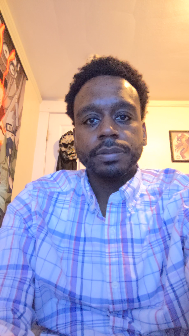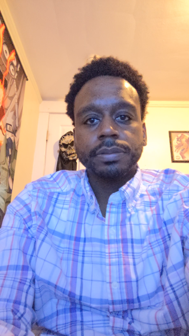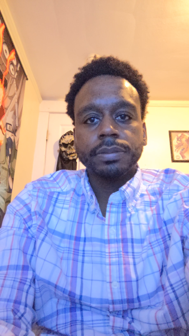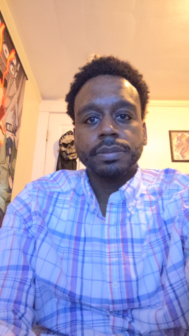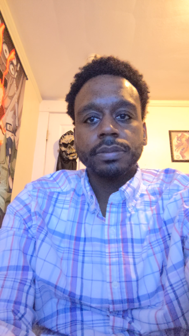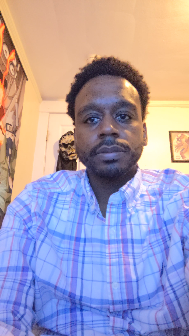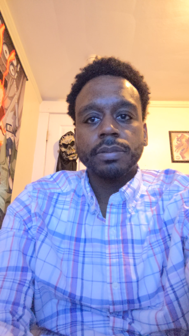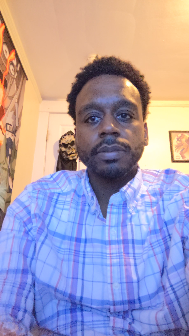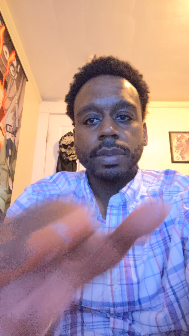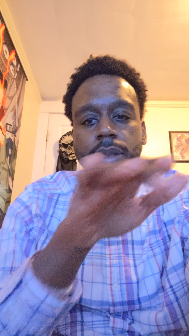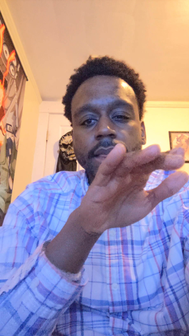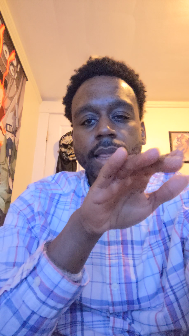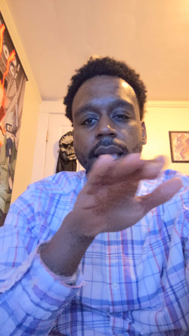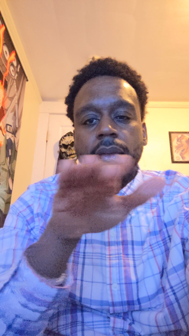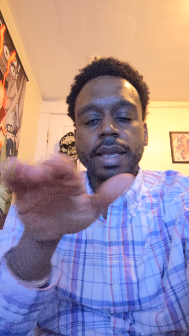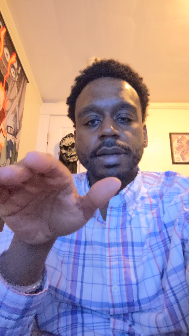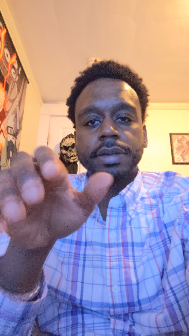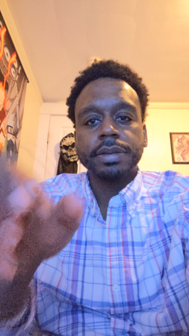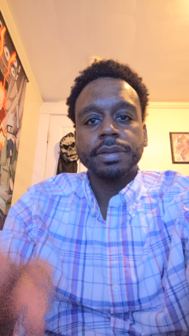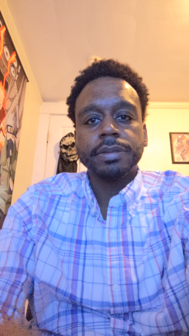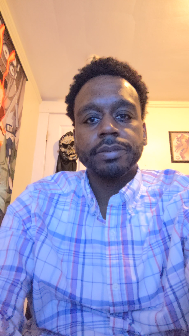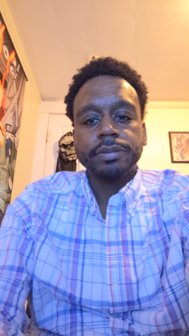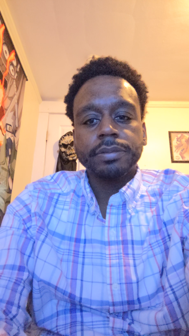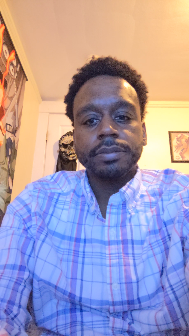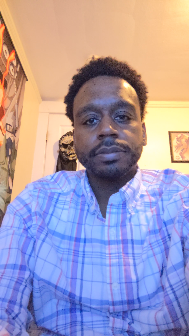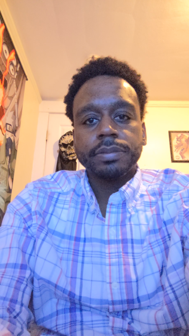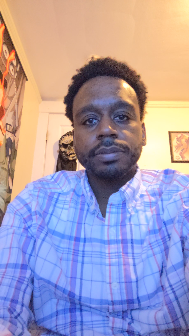nice